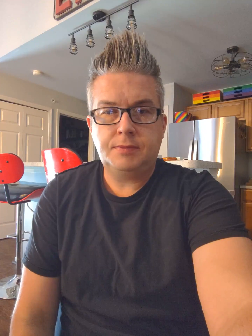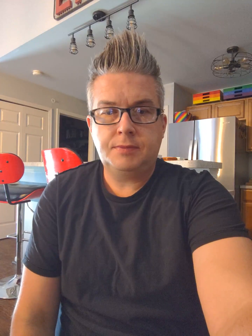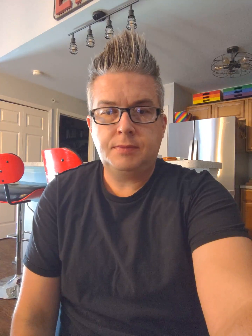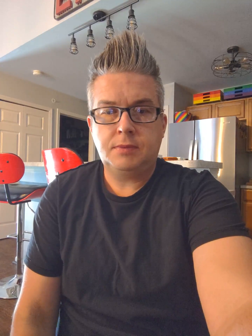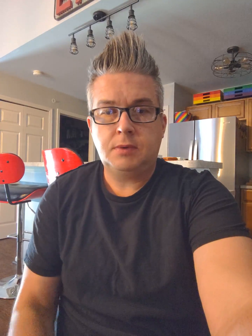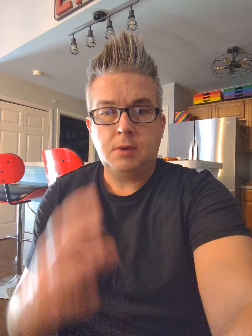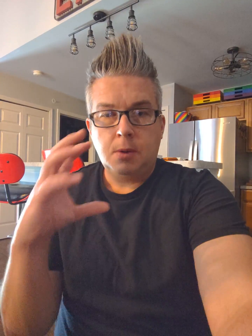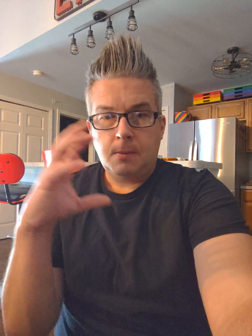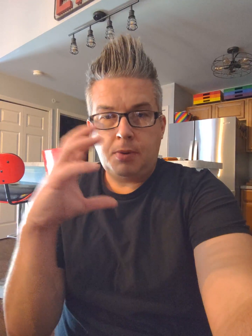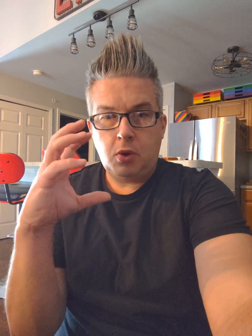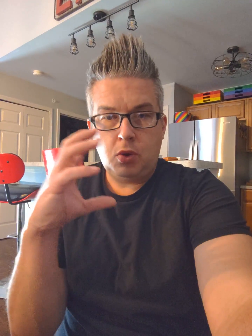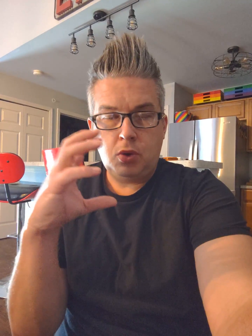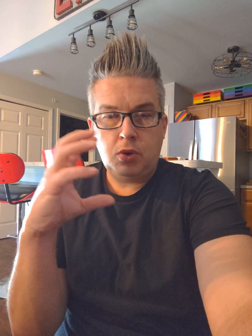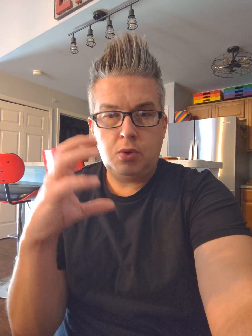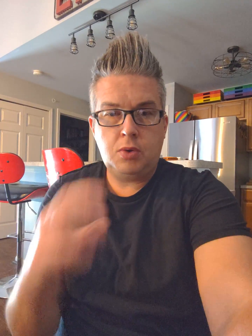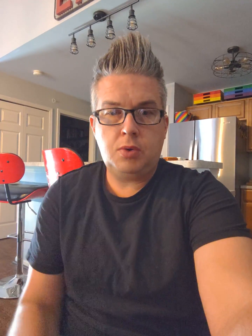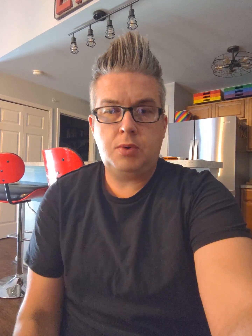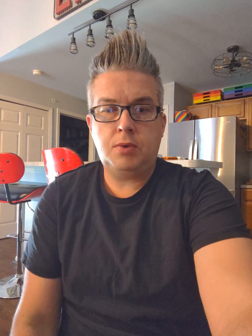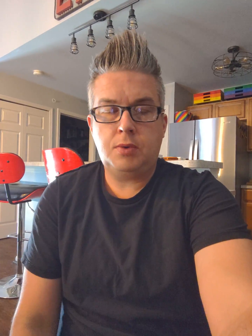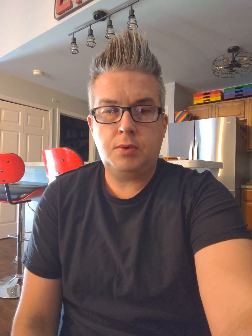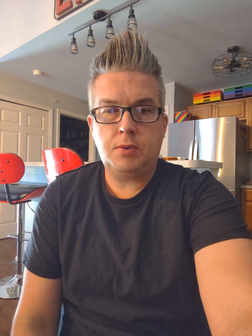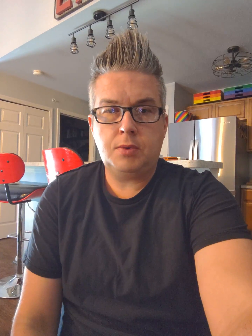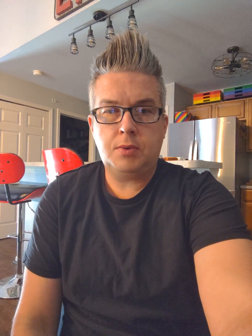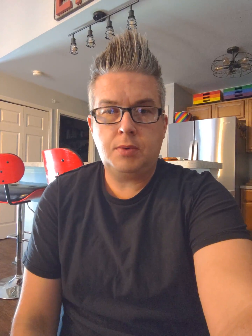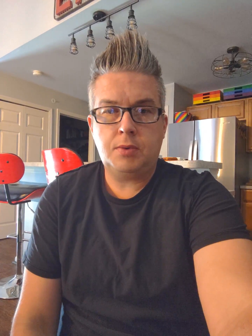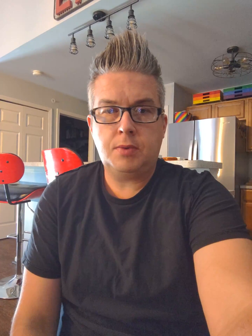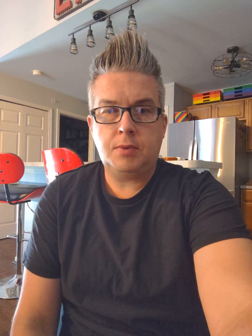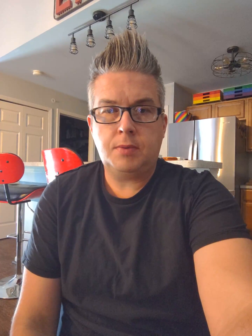ball